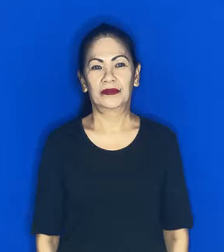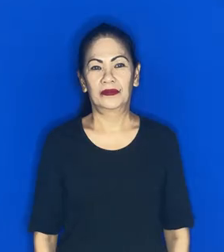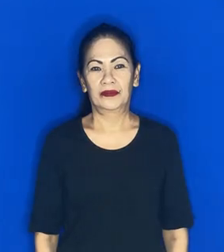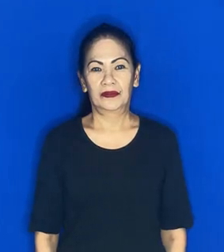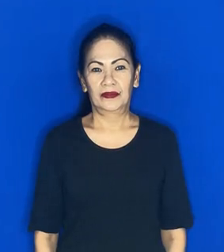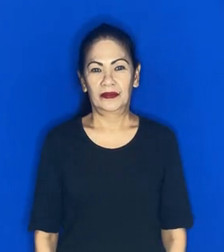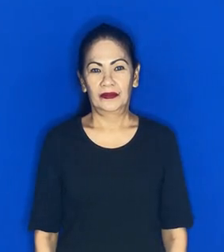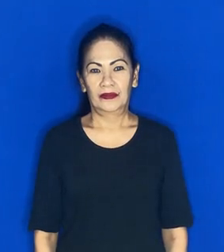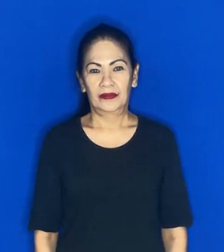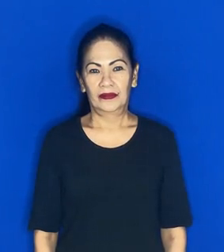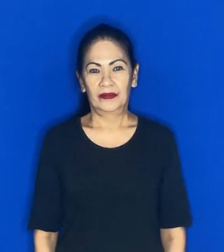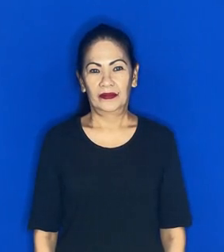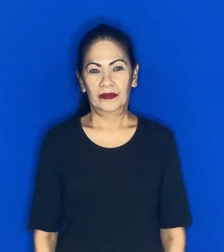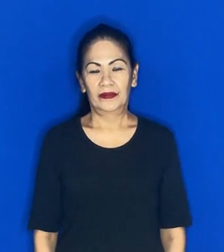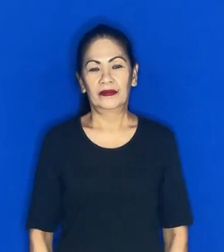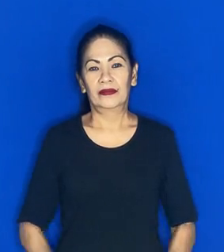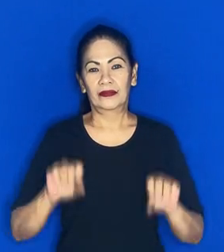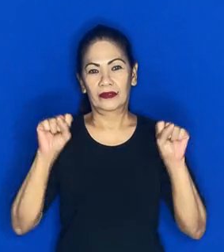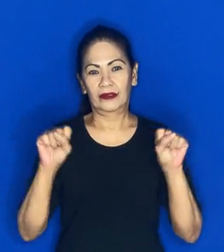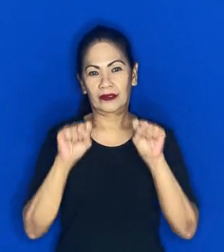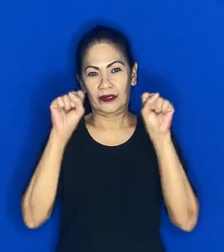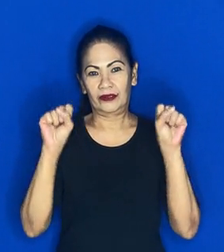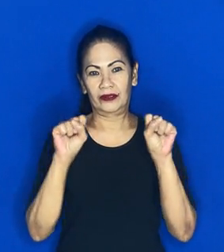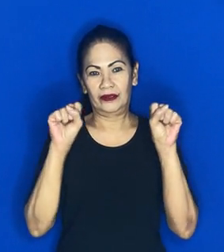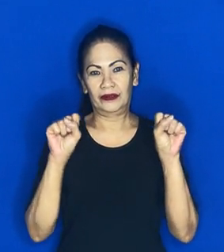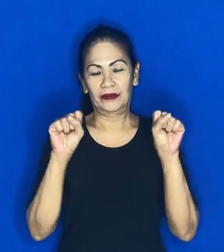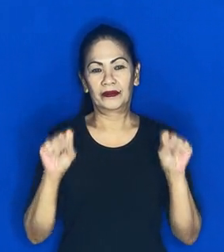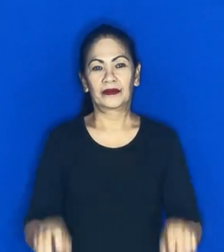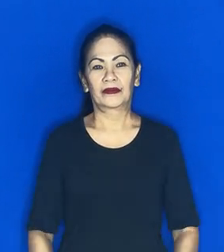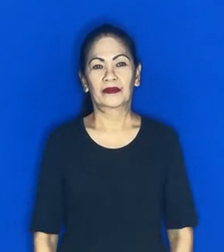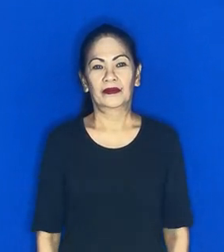saturday